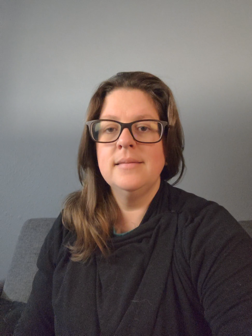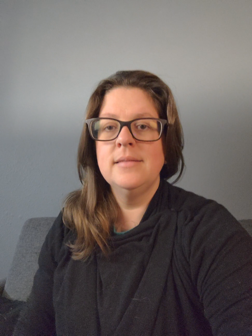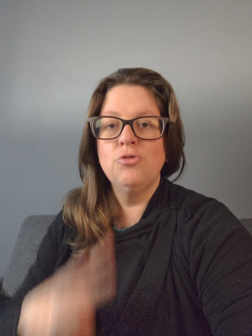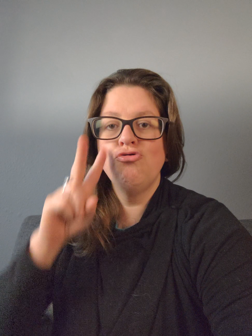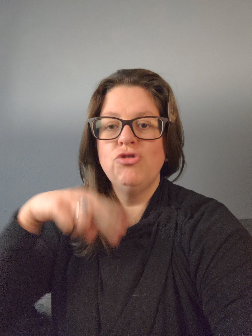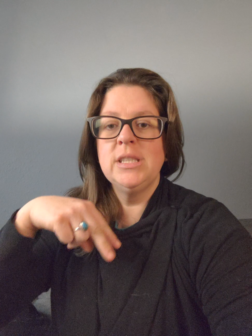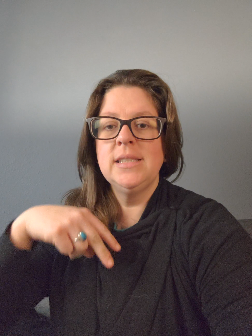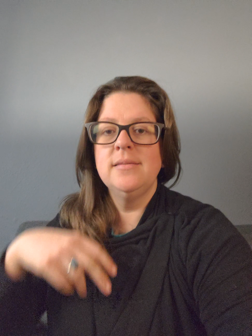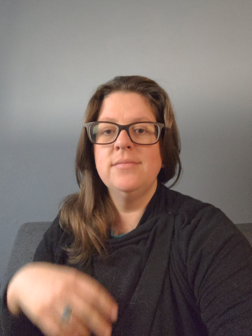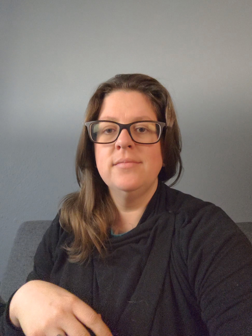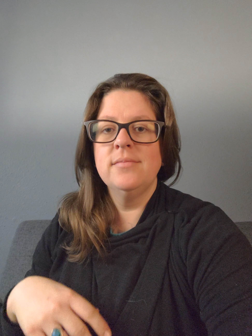read